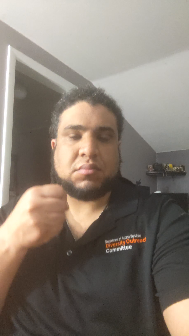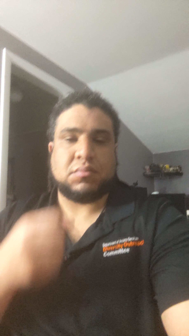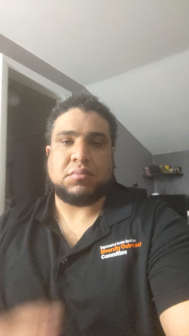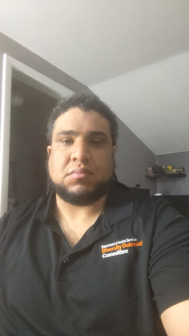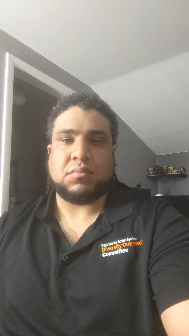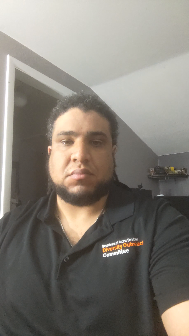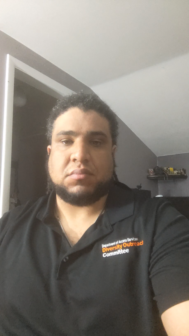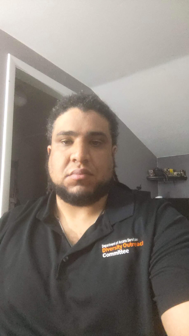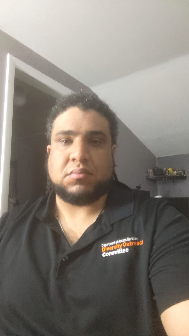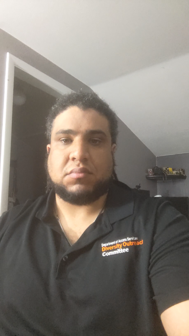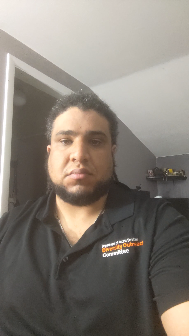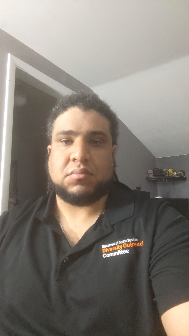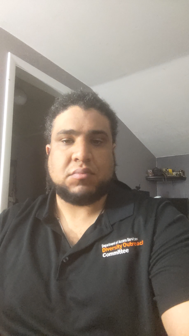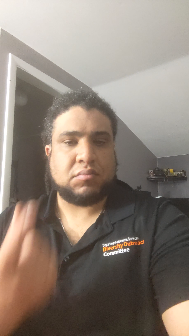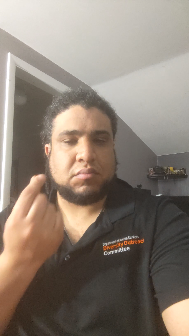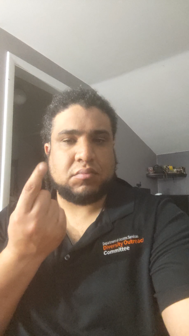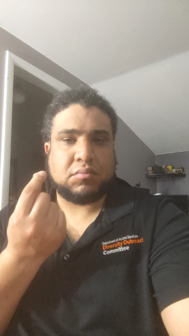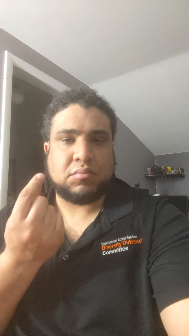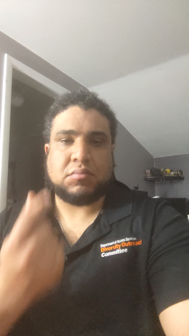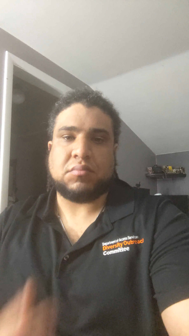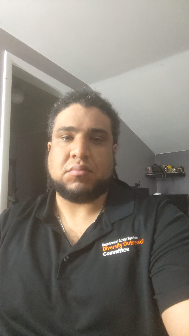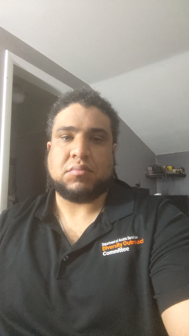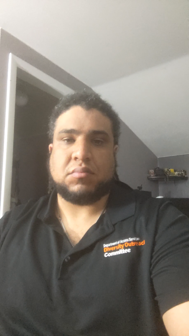do